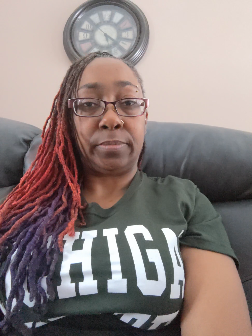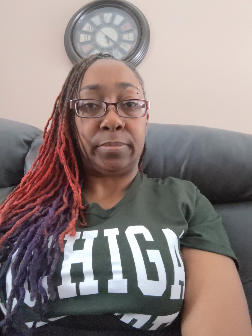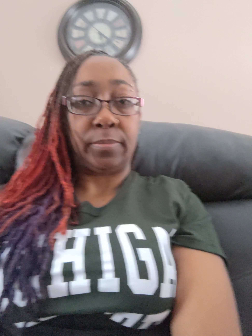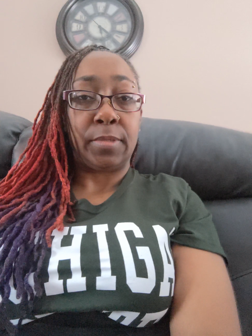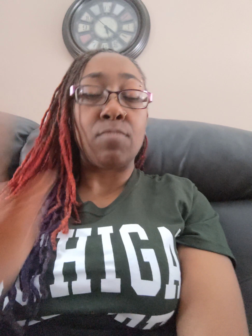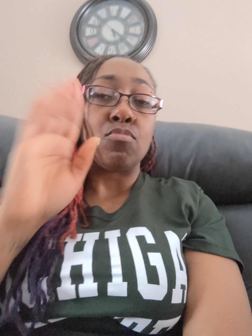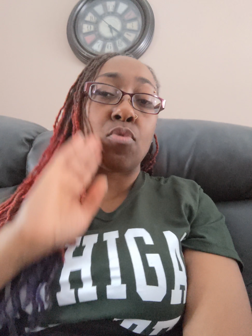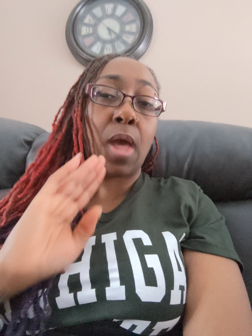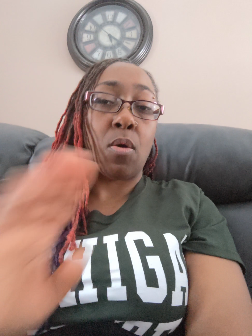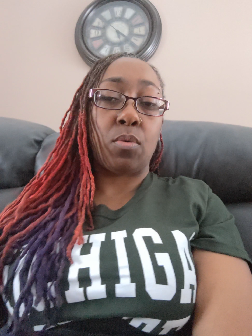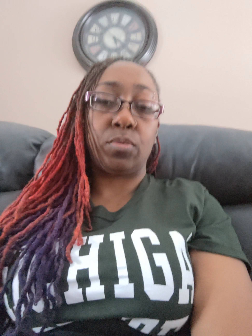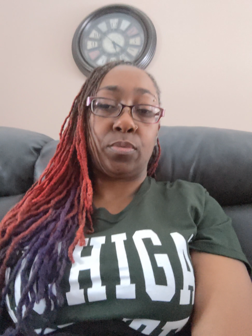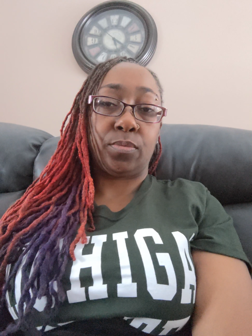brown